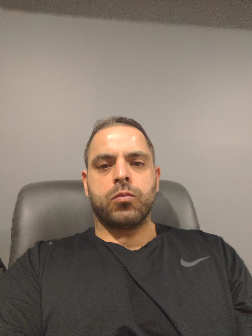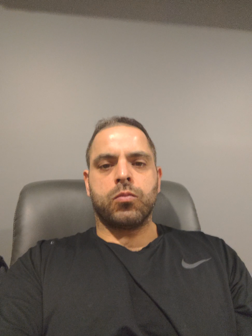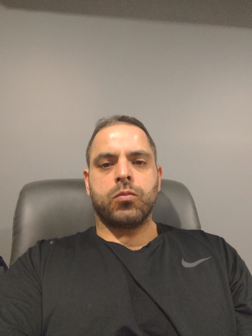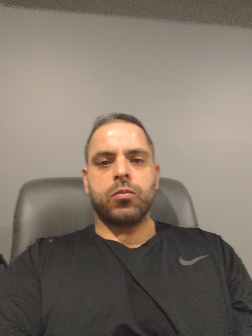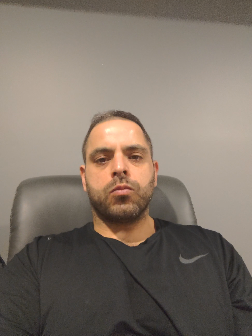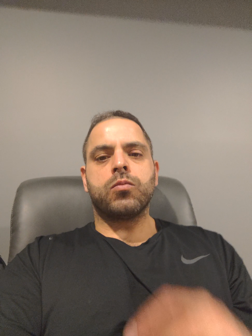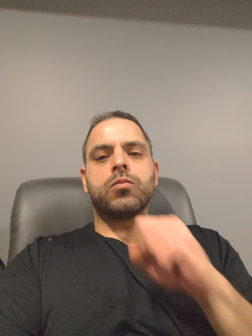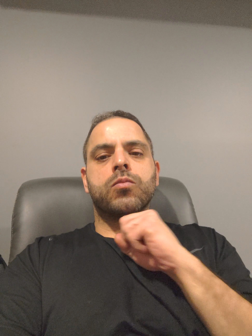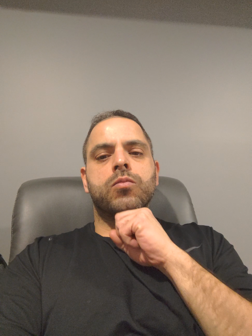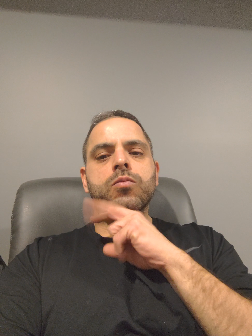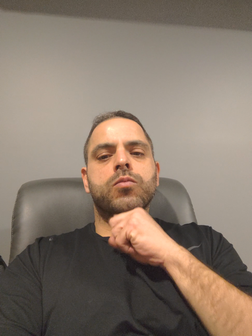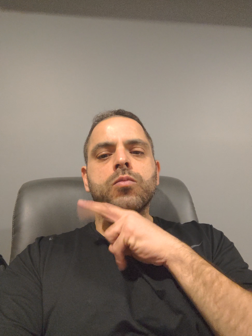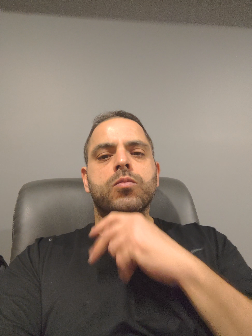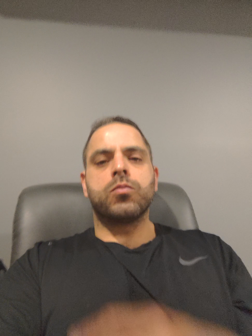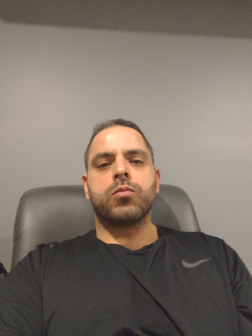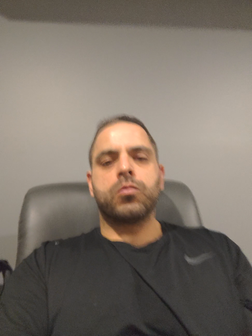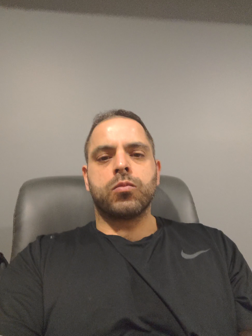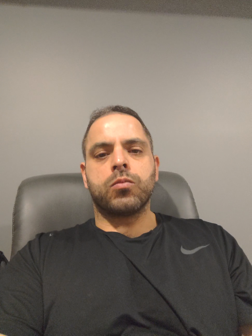frog